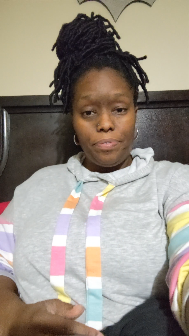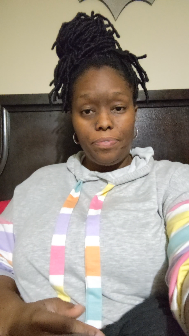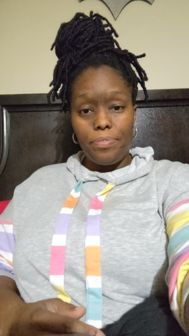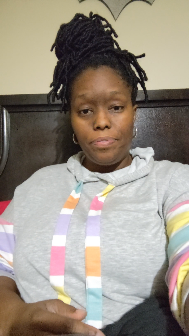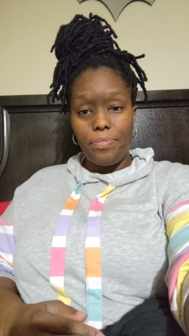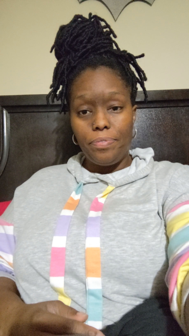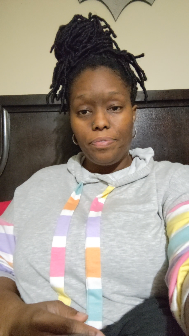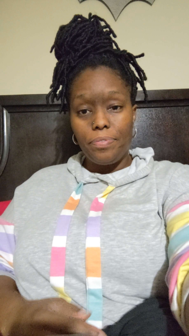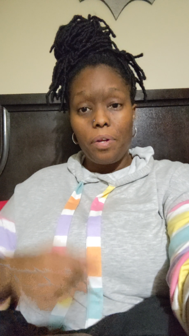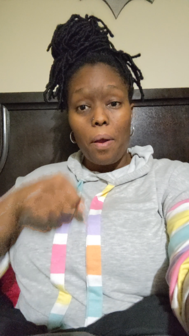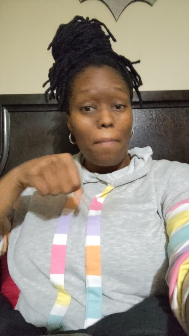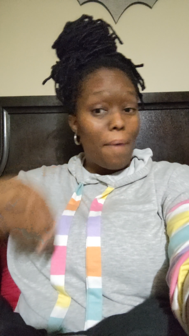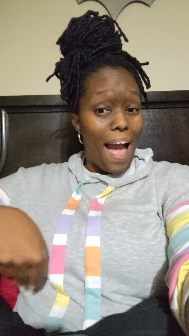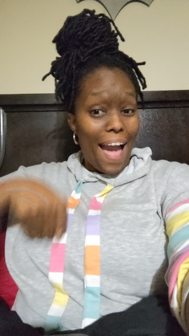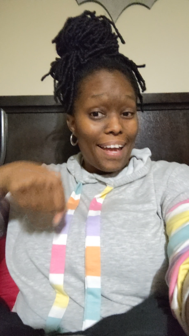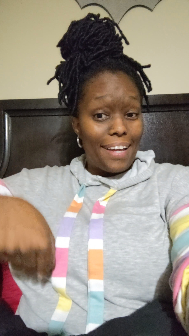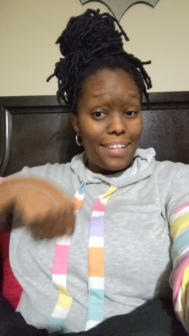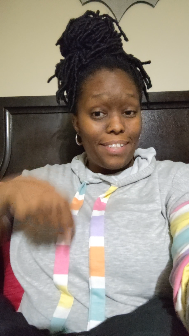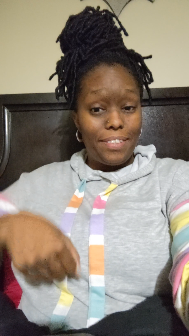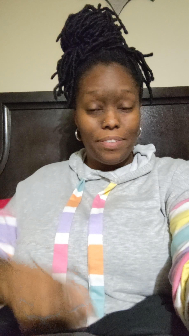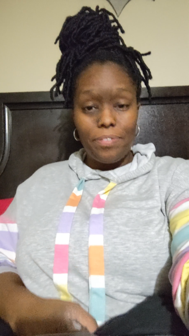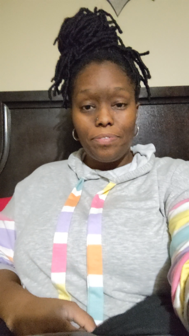bicycle